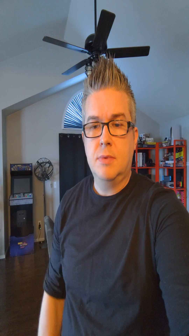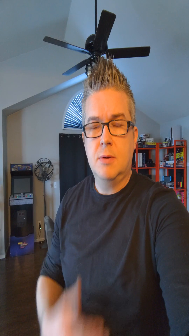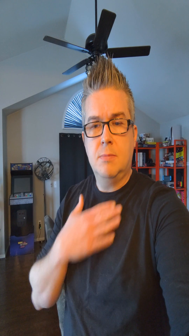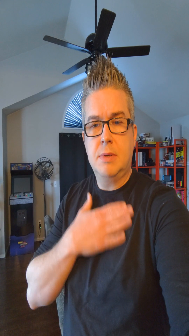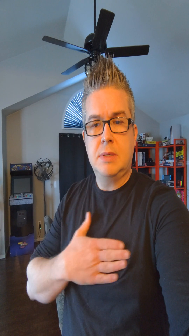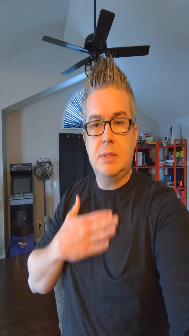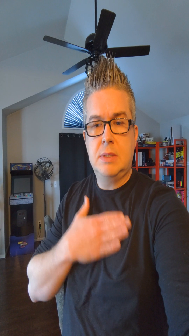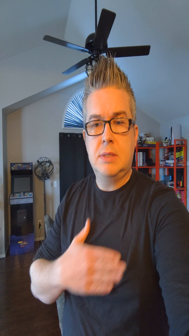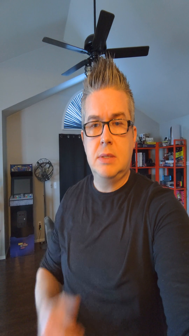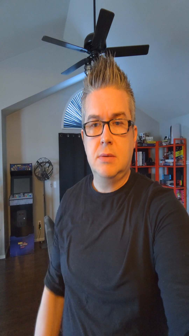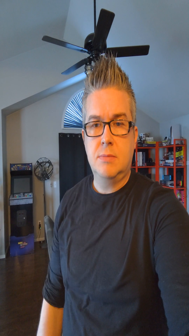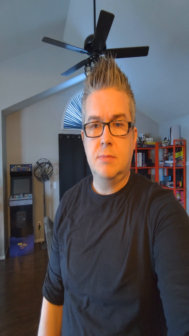please